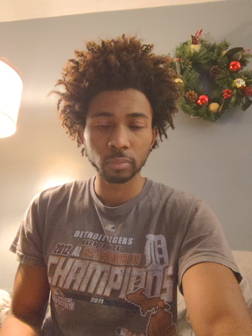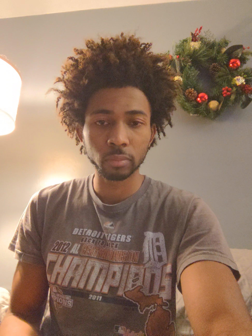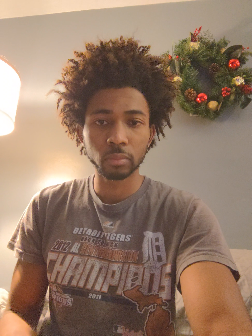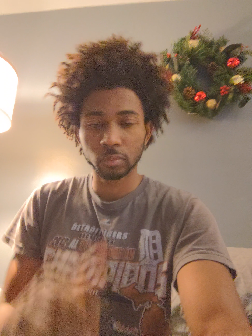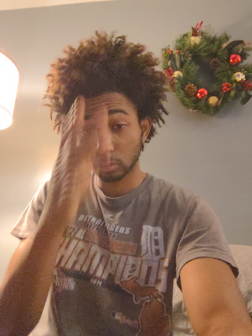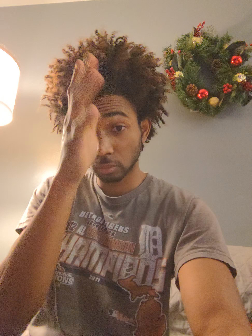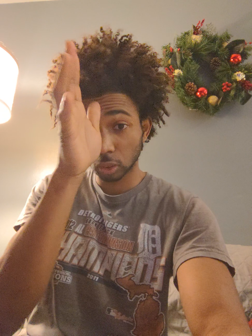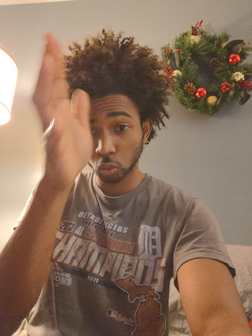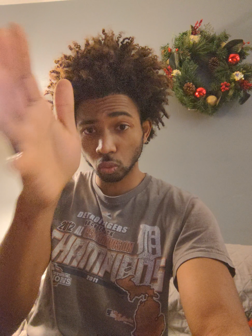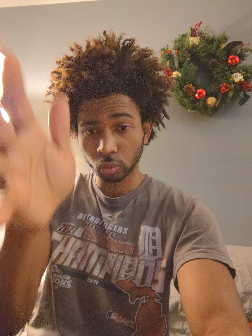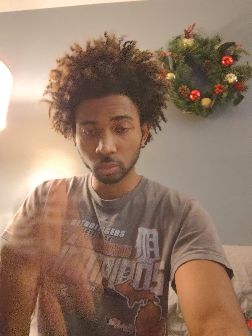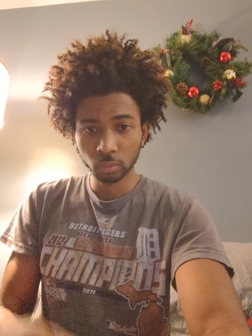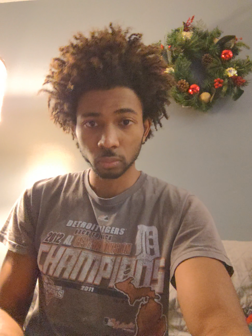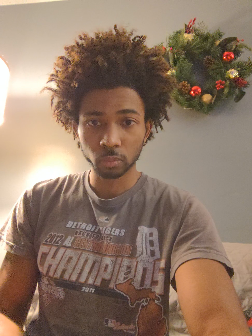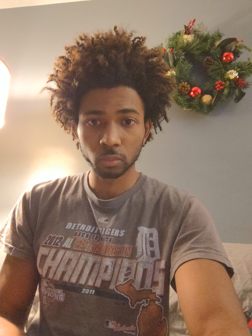grandpa